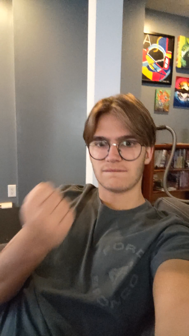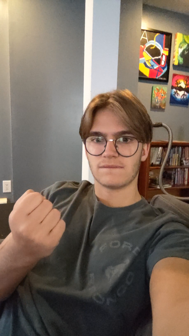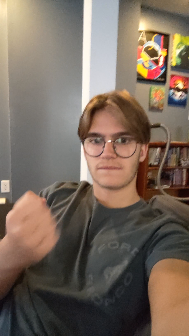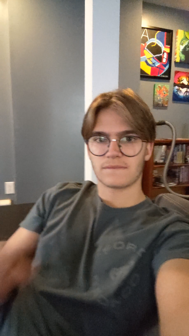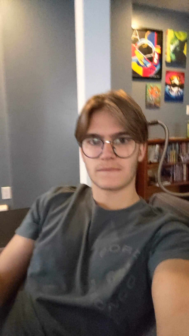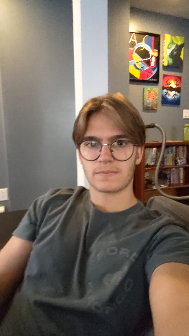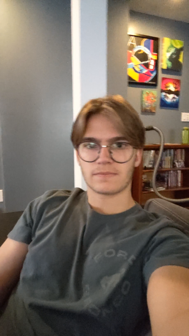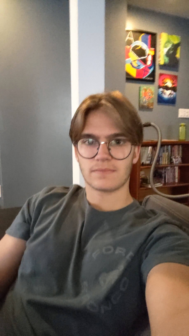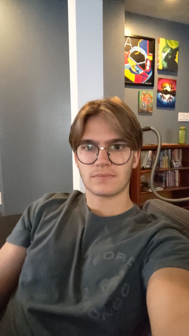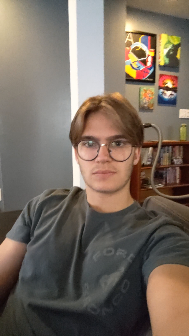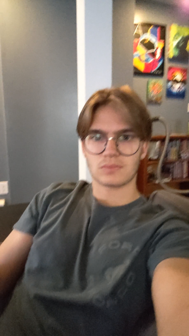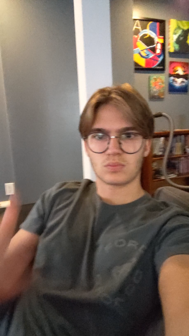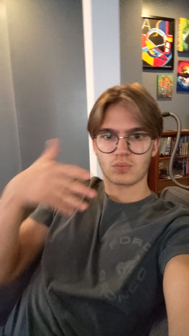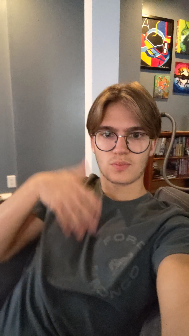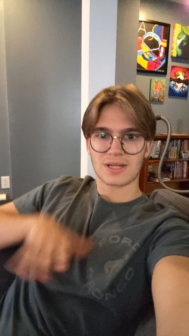dress